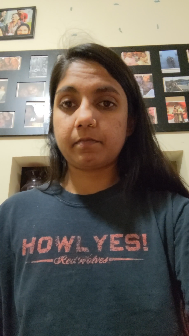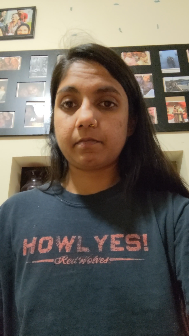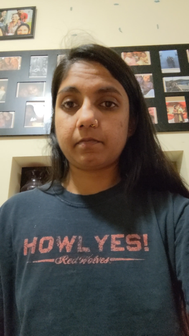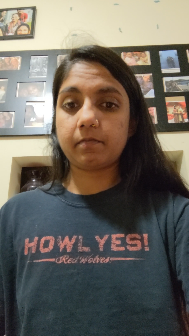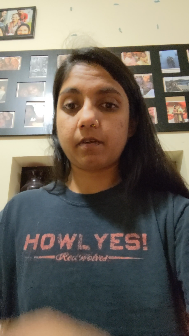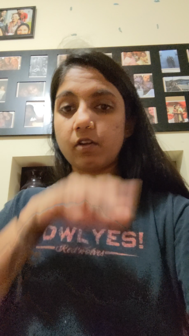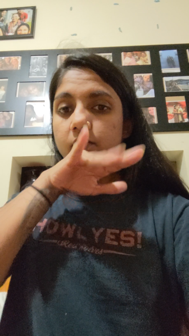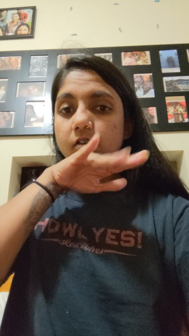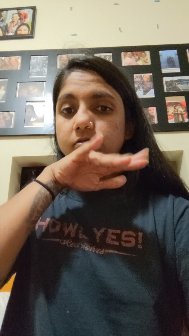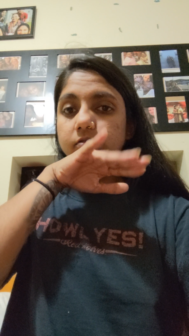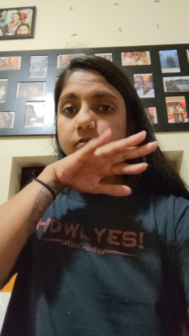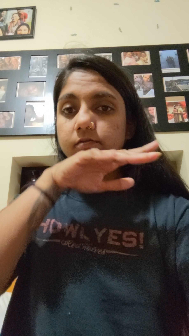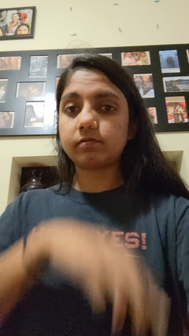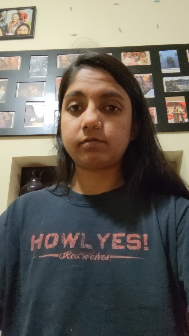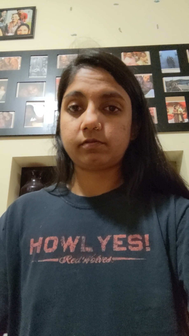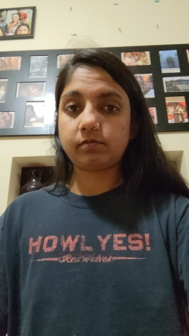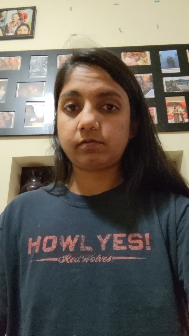naughty